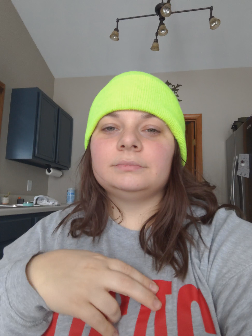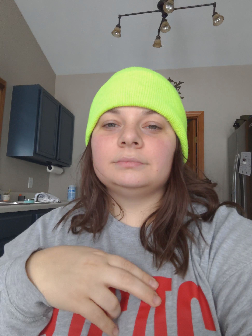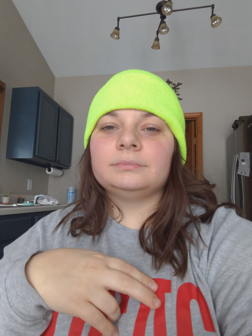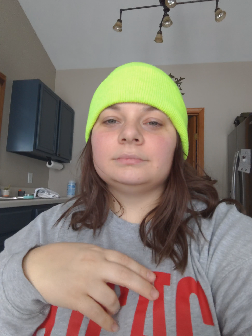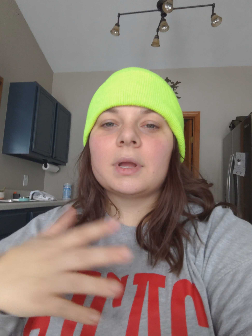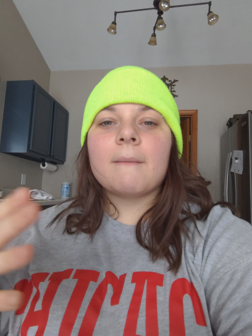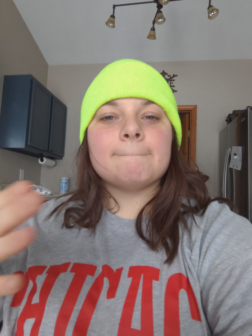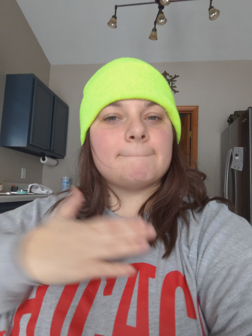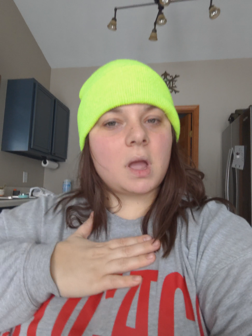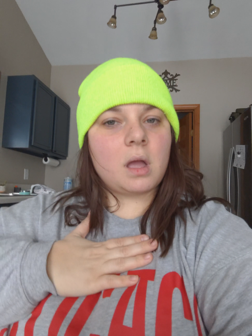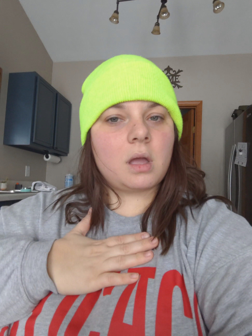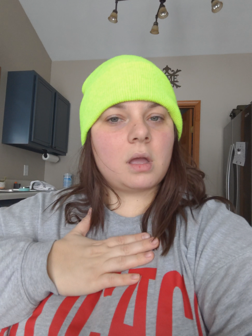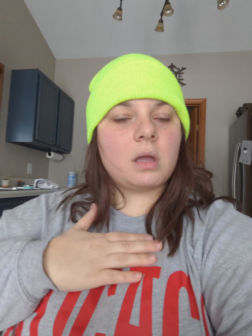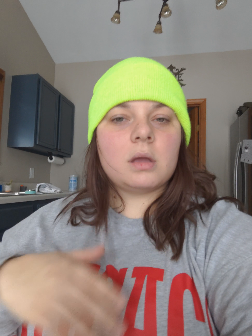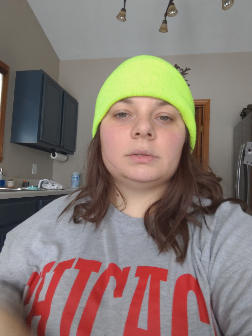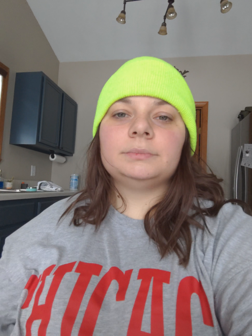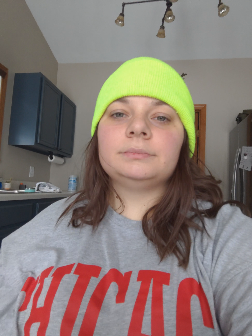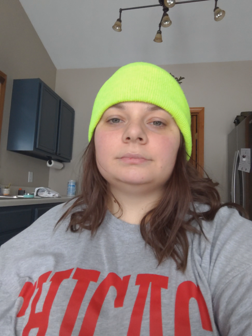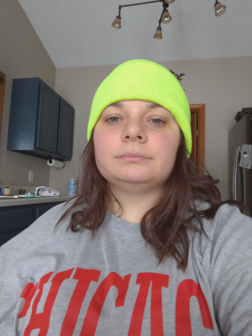my